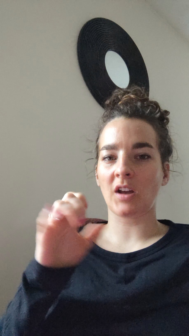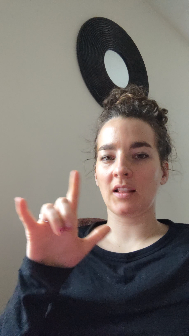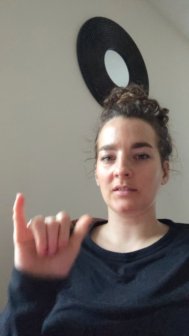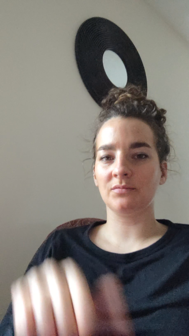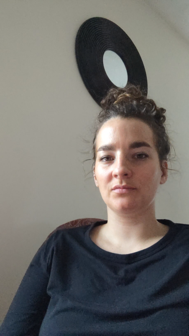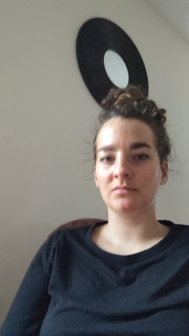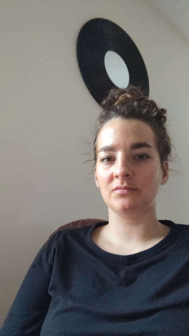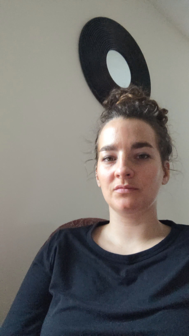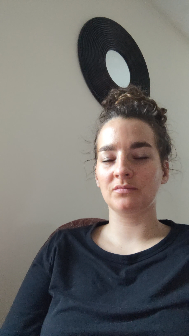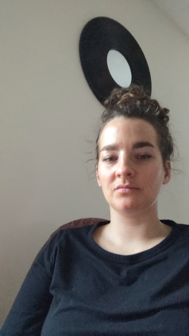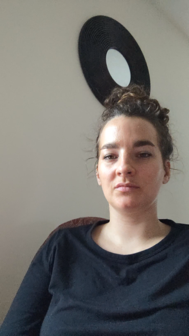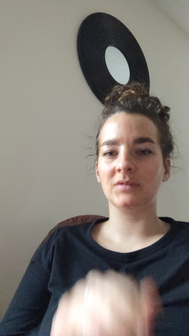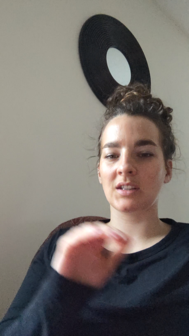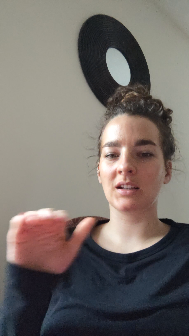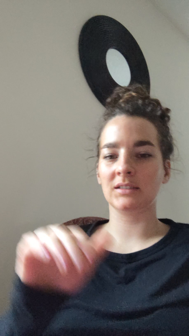nice